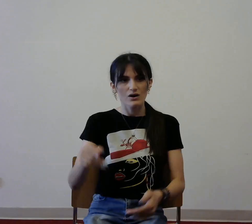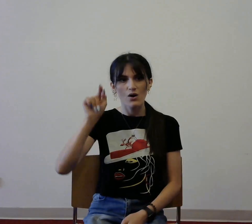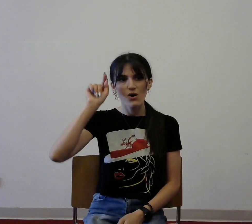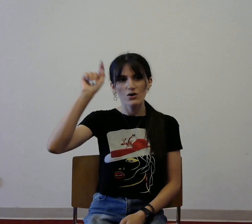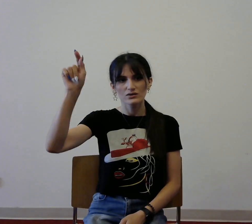ora